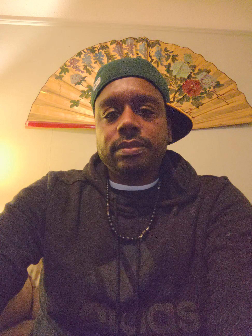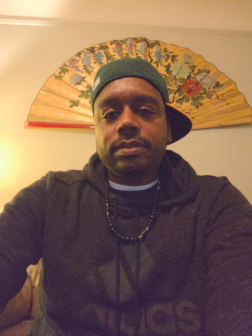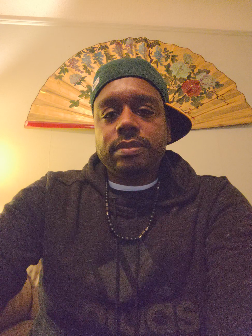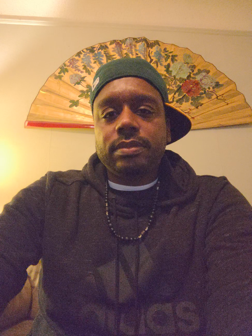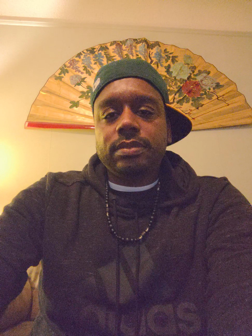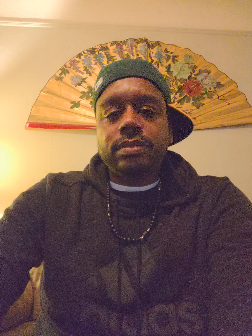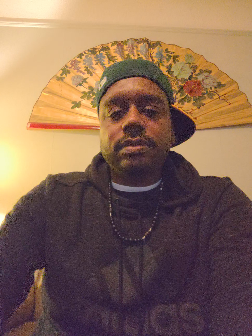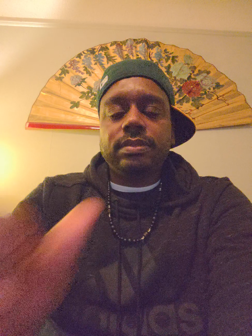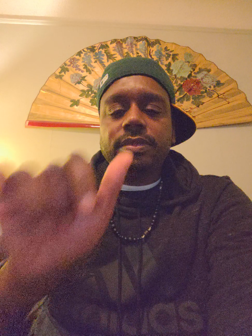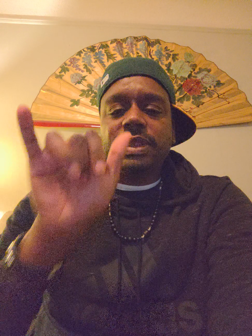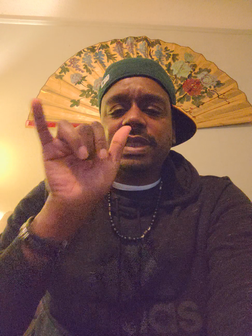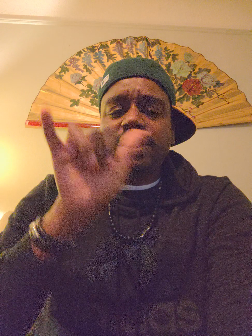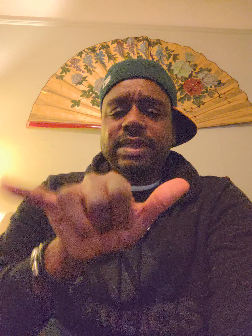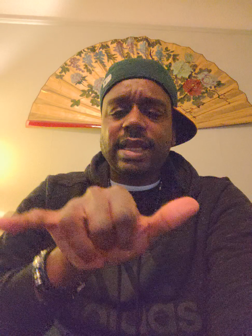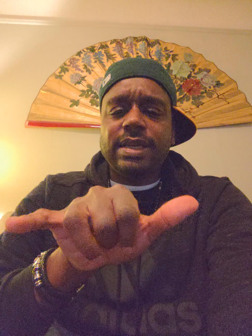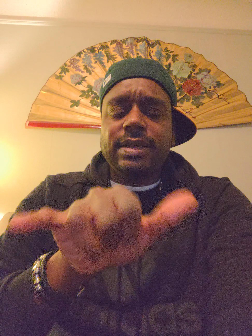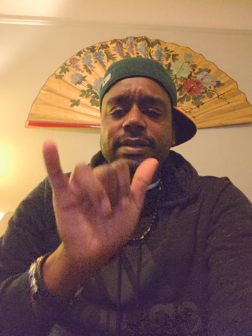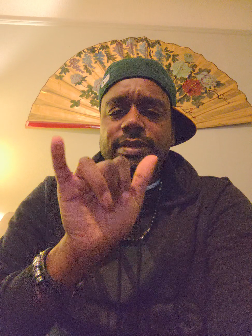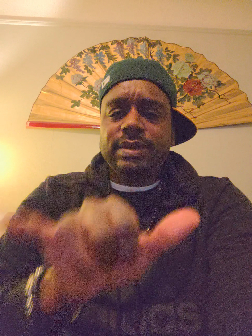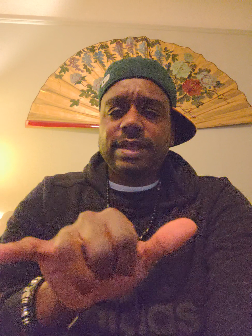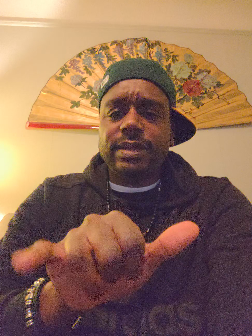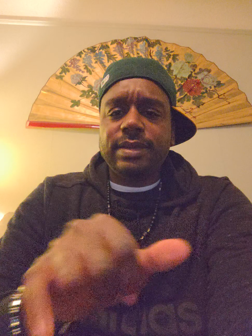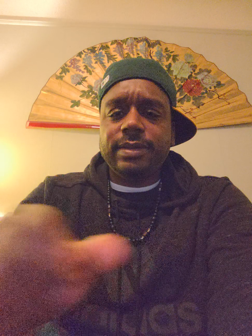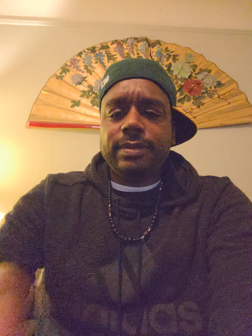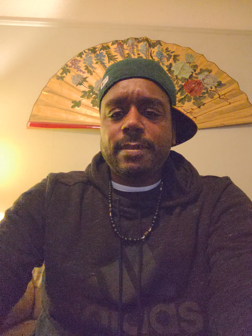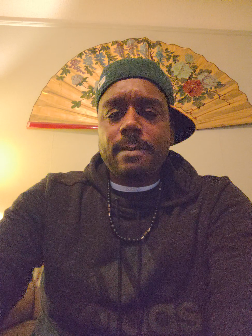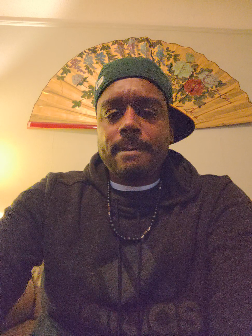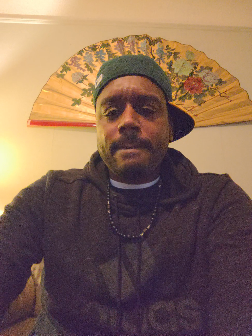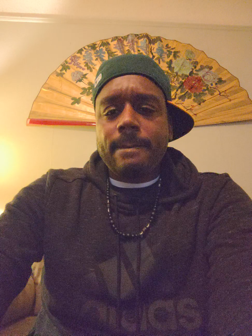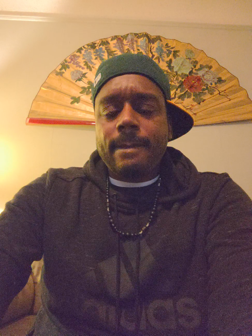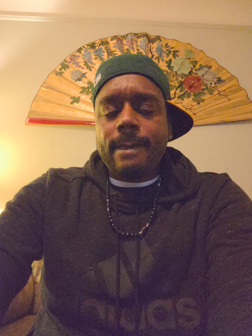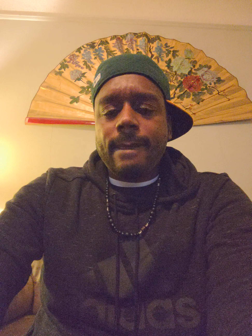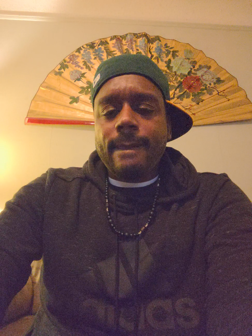stay